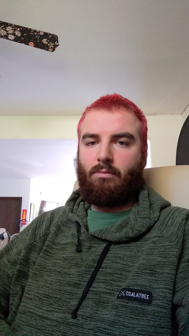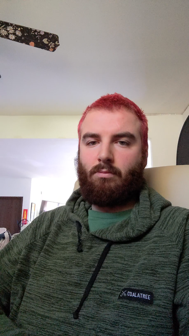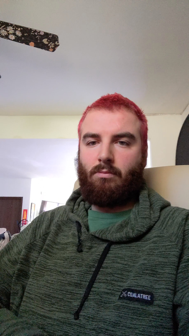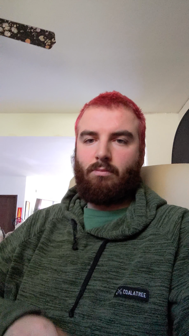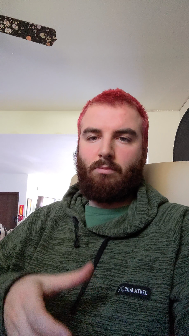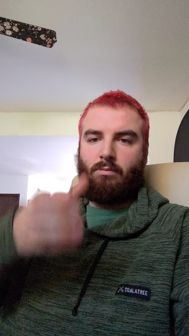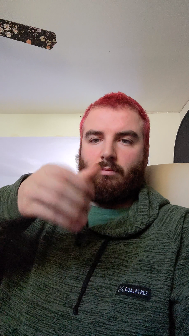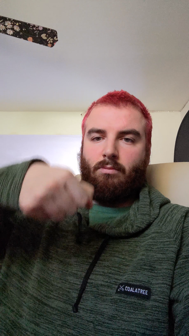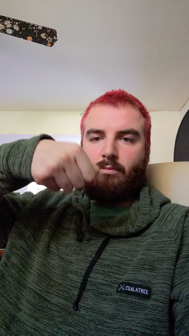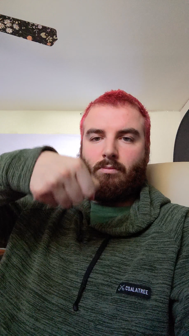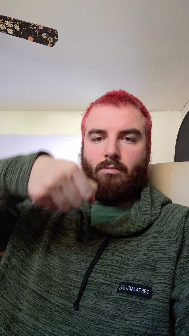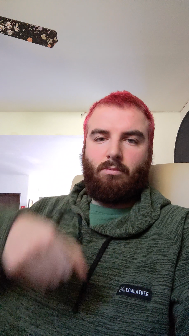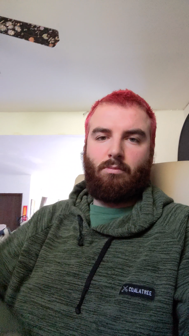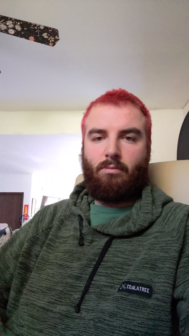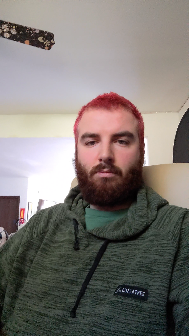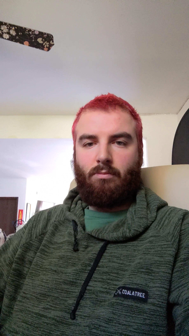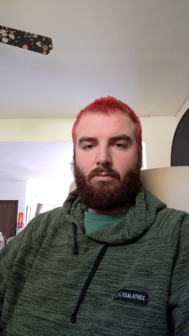bucket